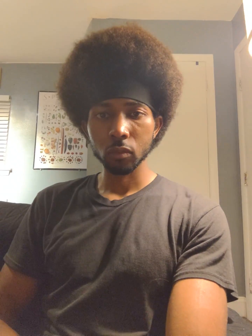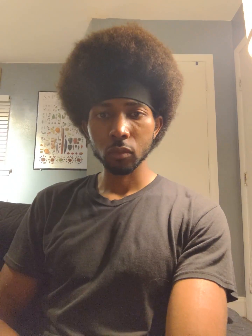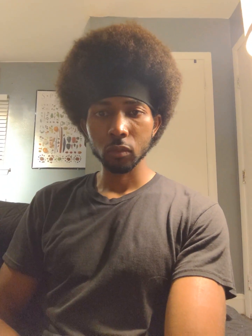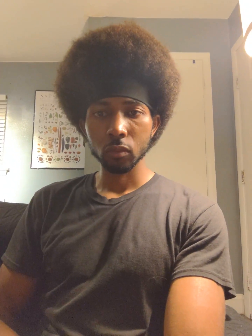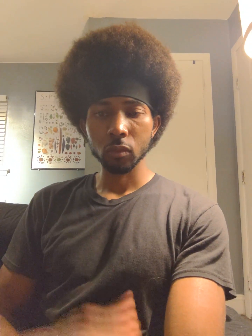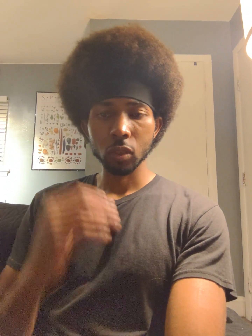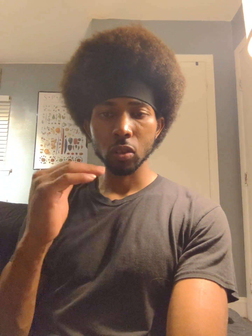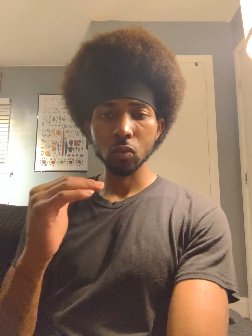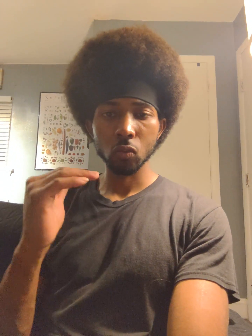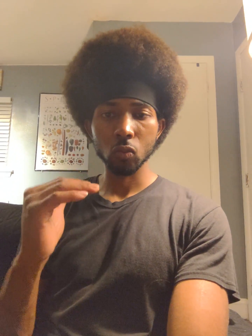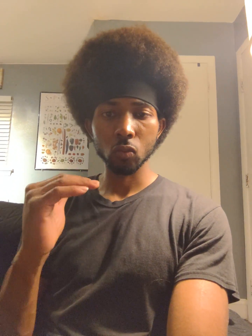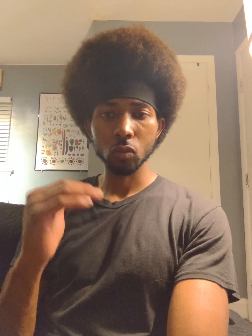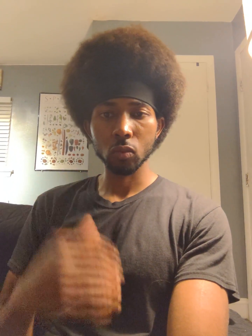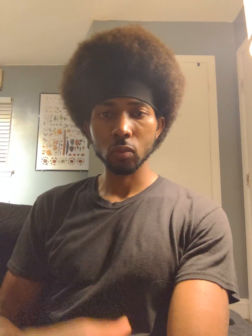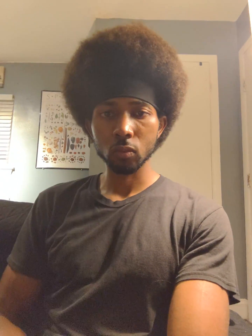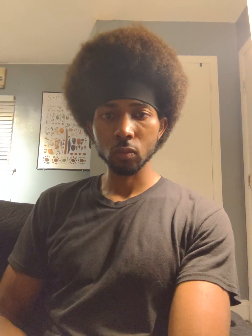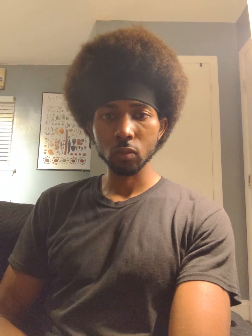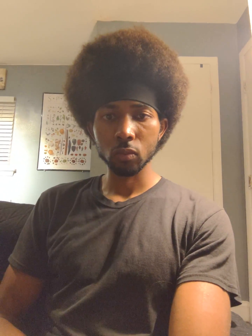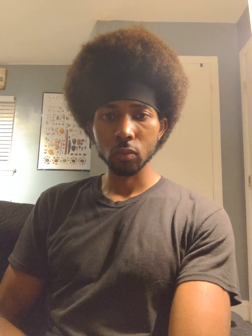little